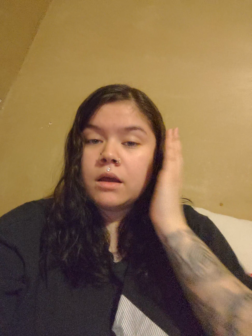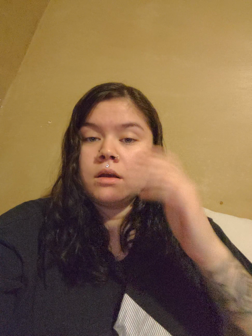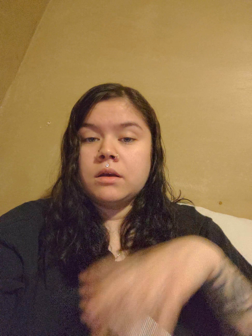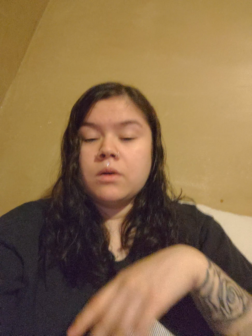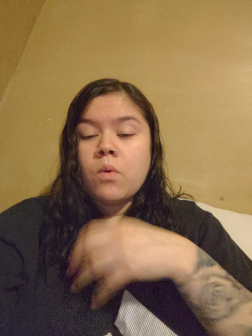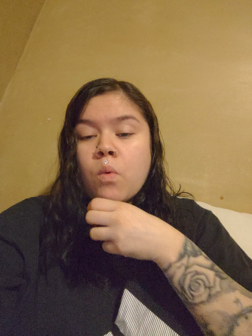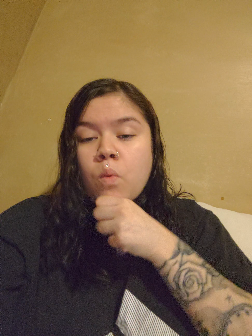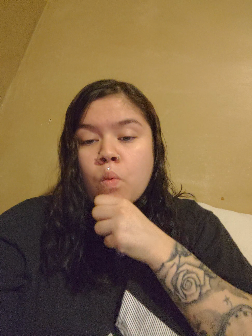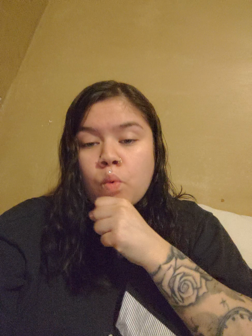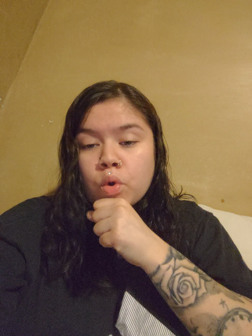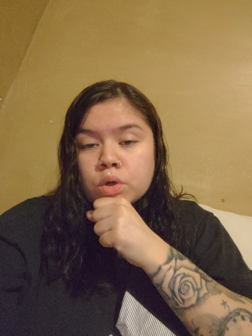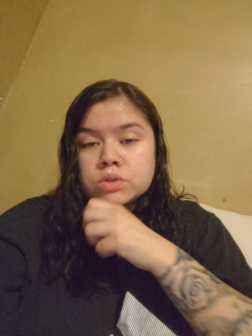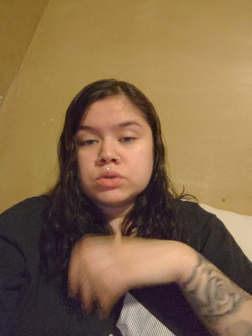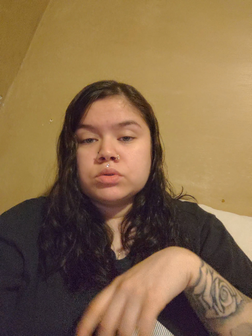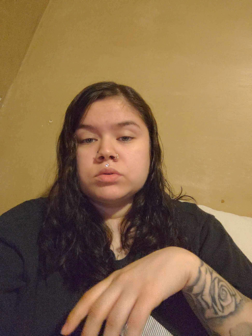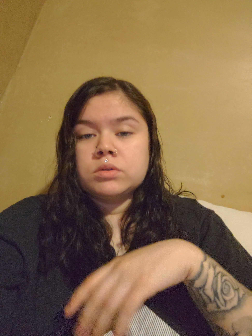orange